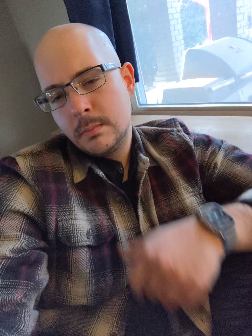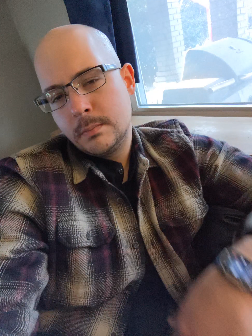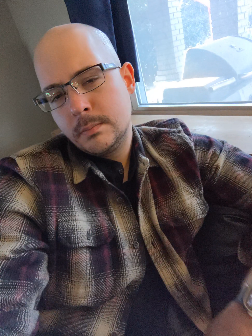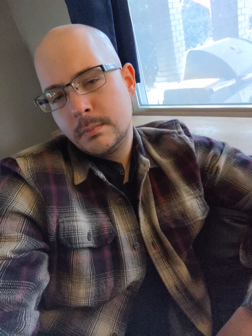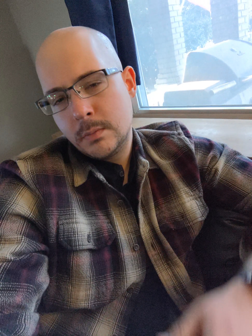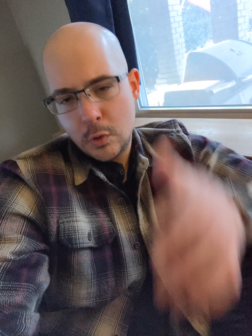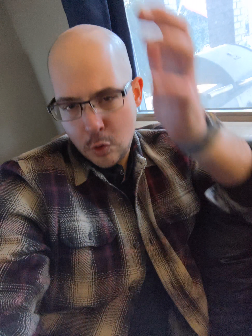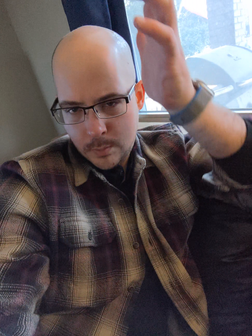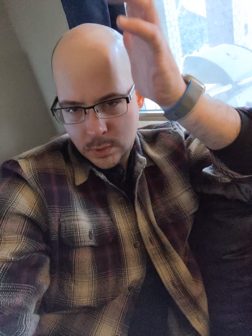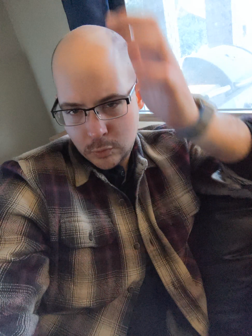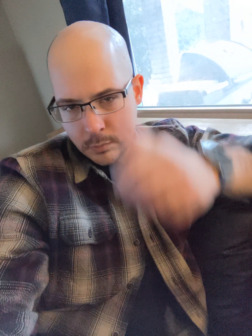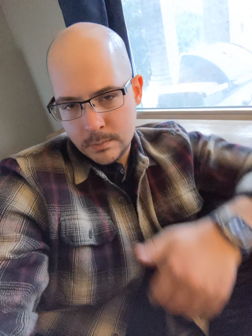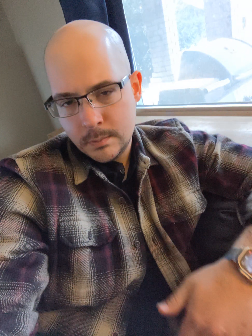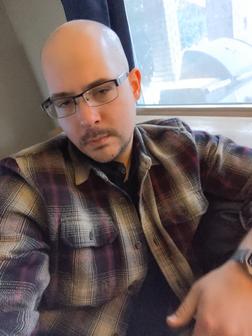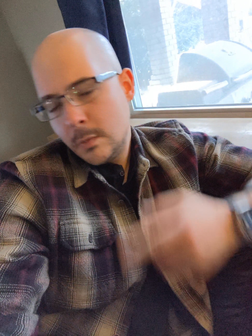garbage